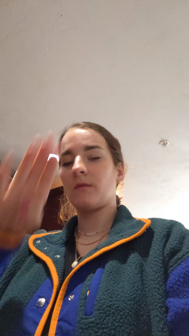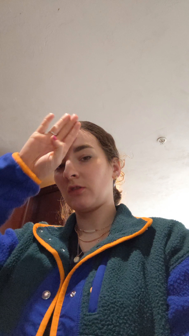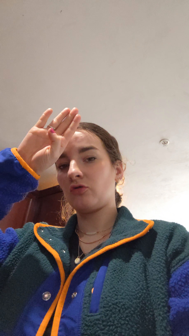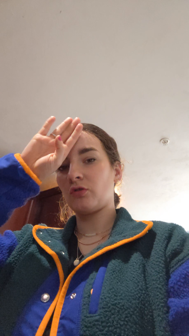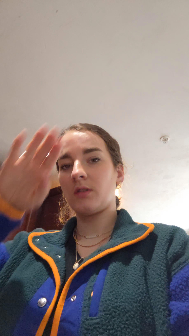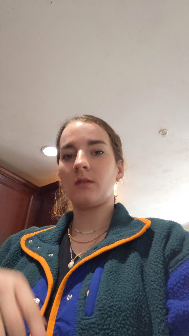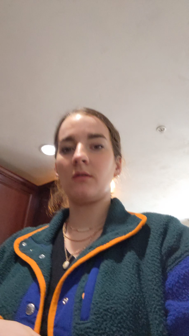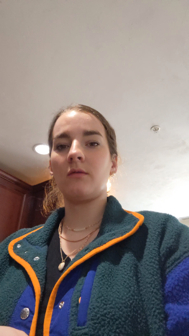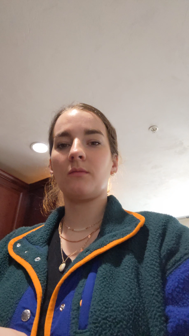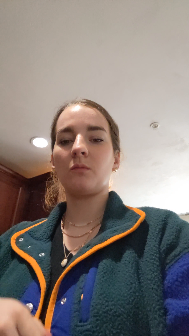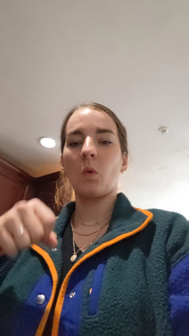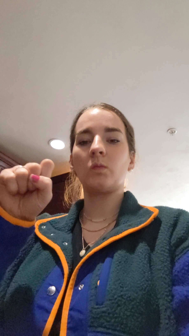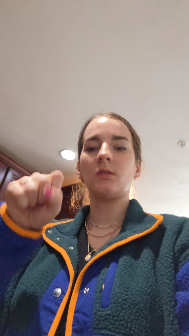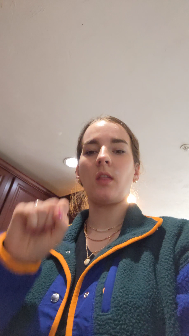motorcycle